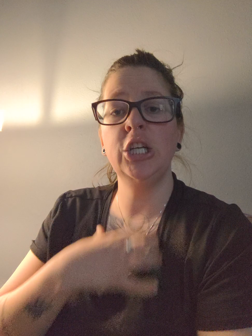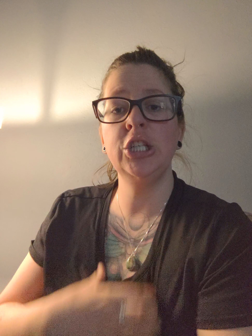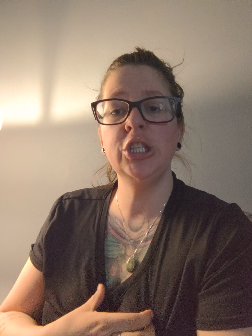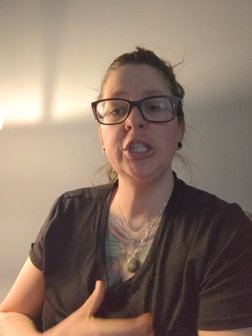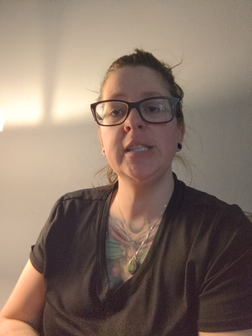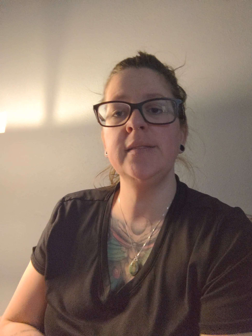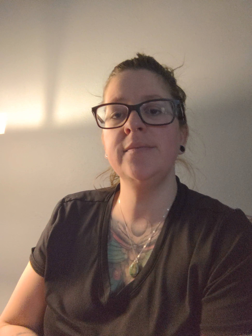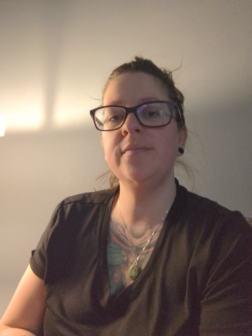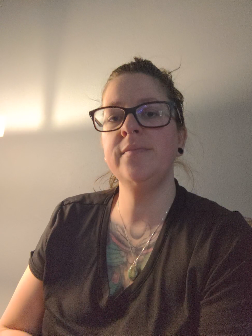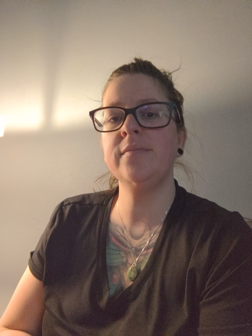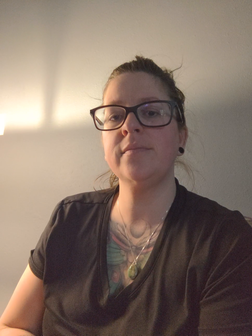hungry